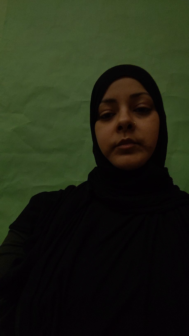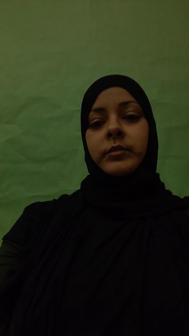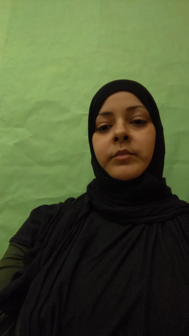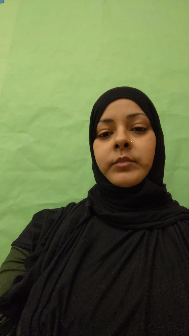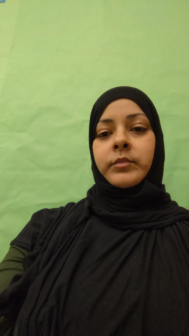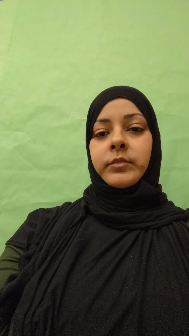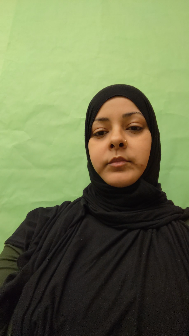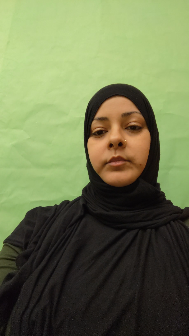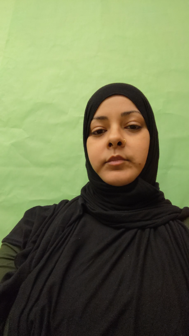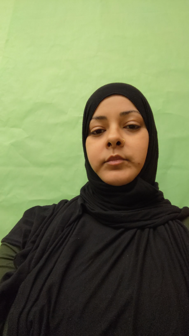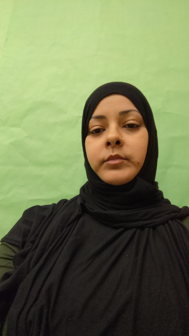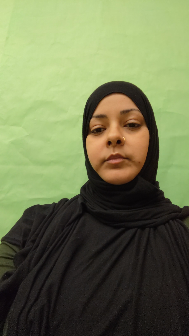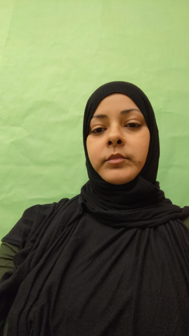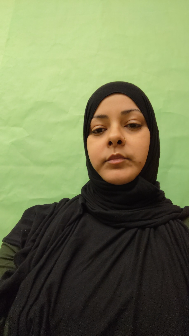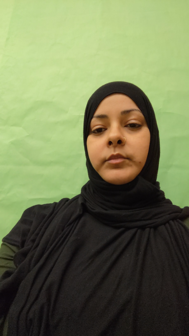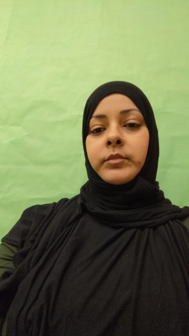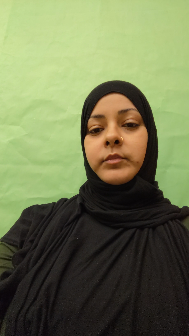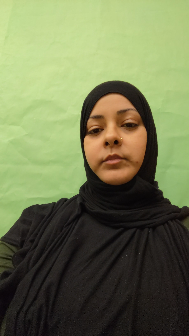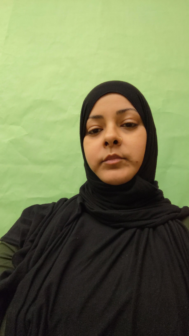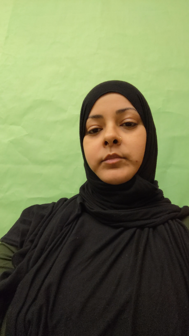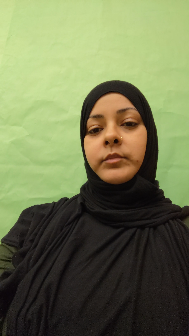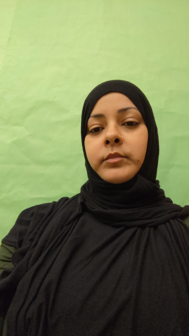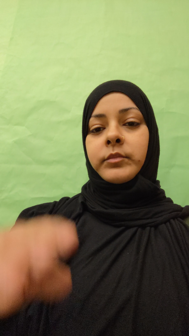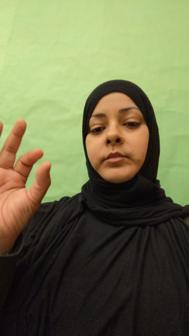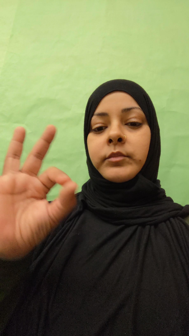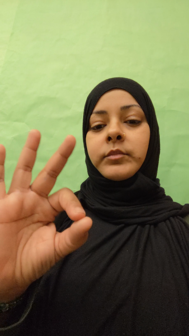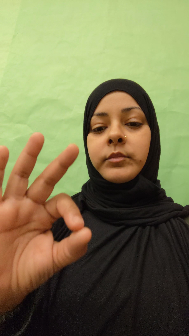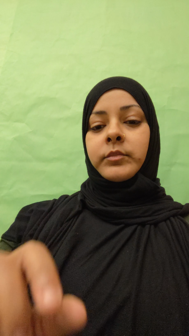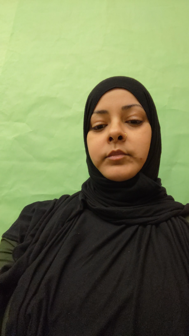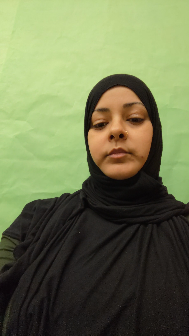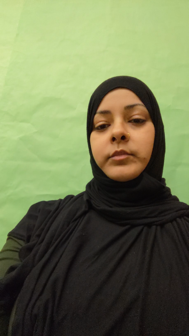fit